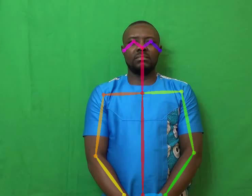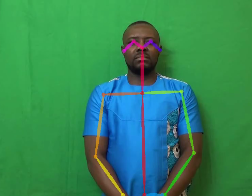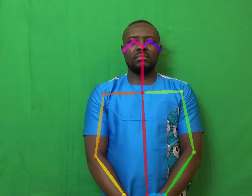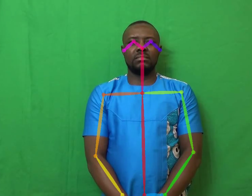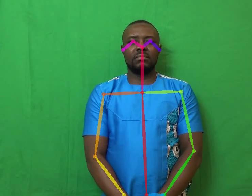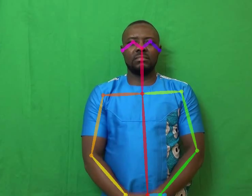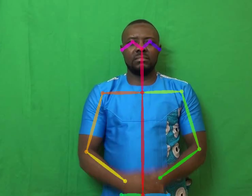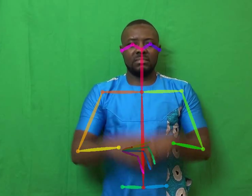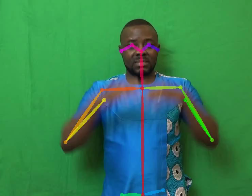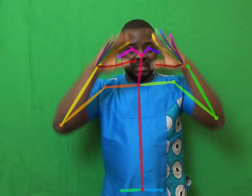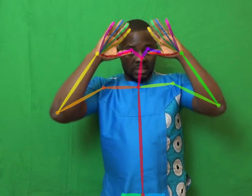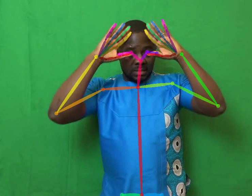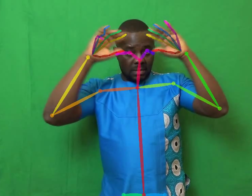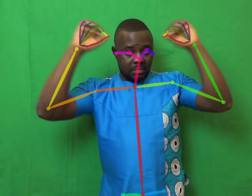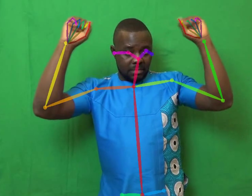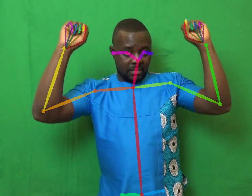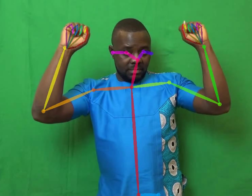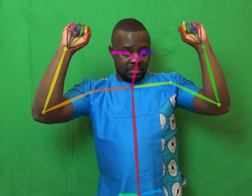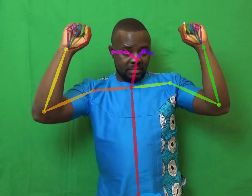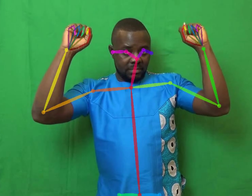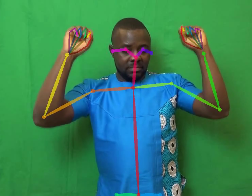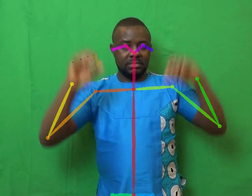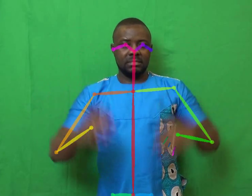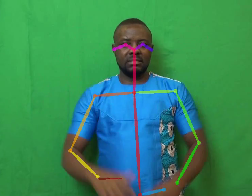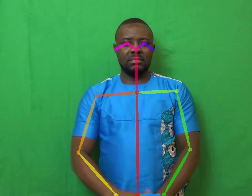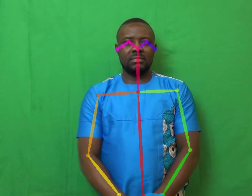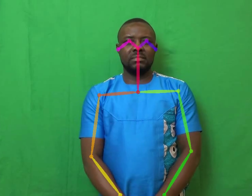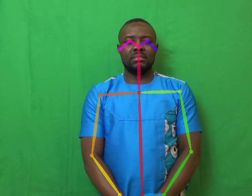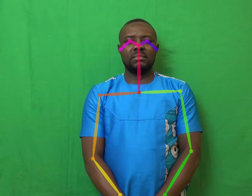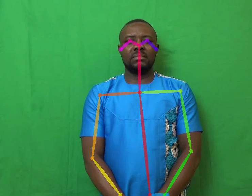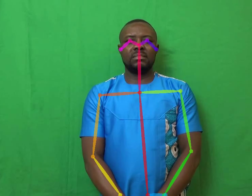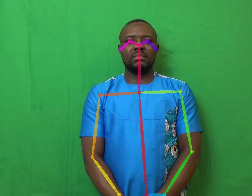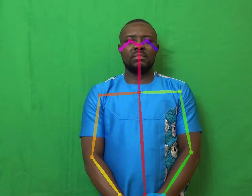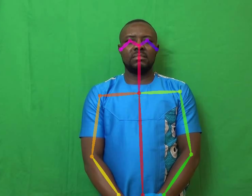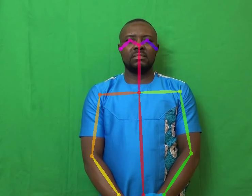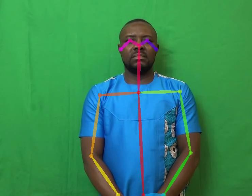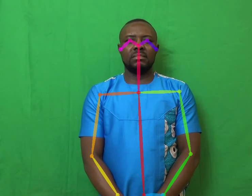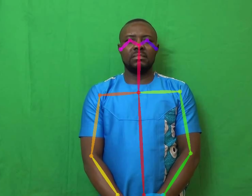president